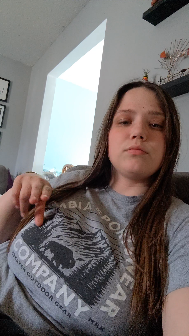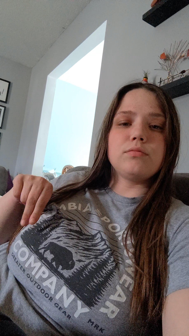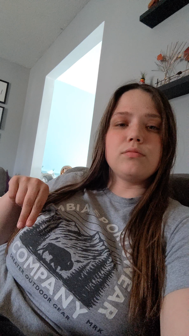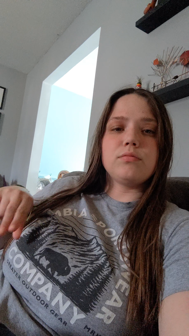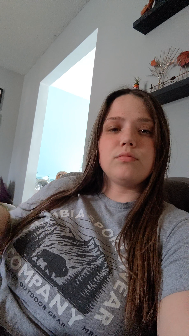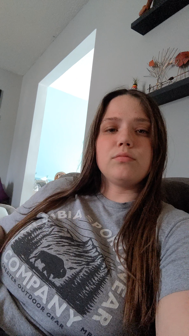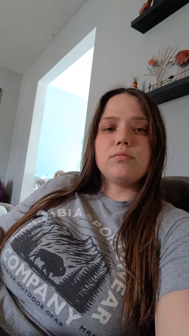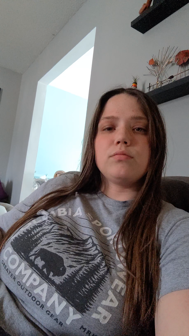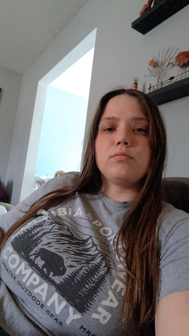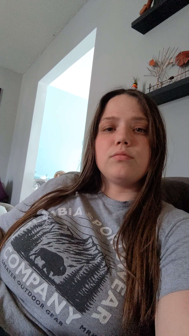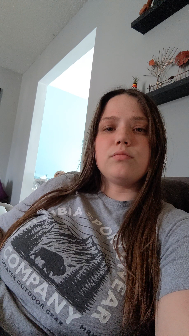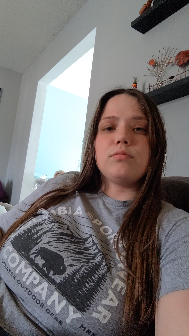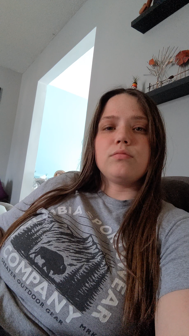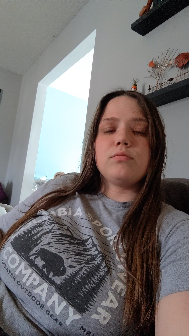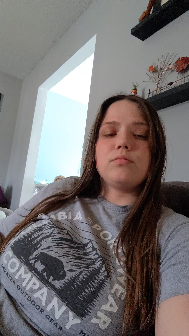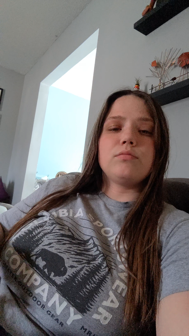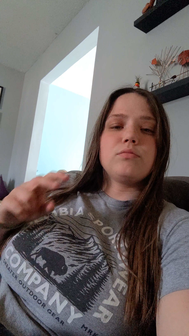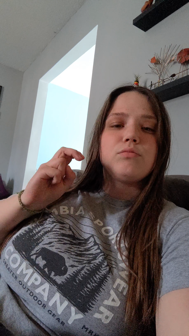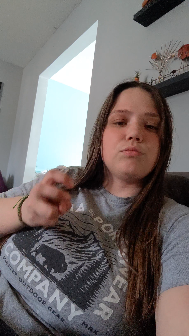hard